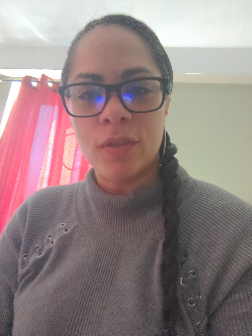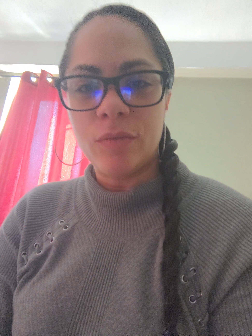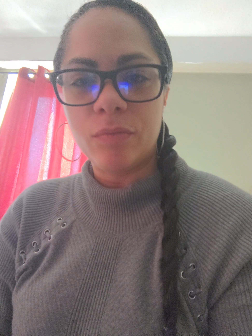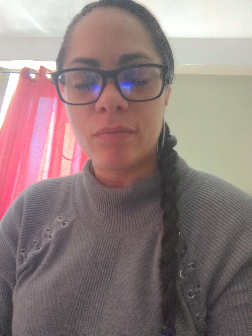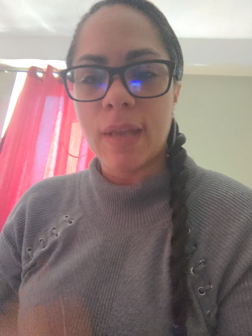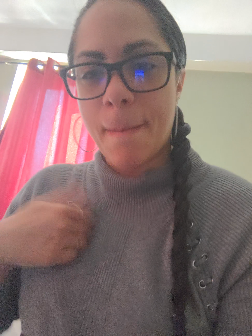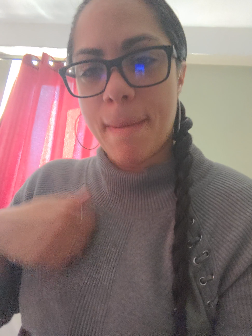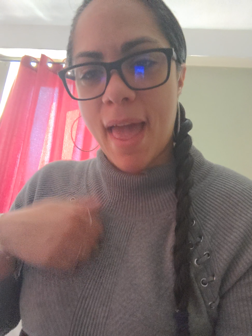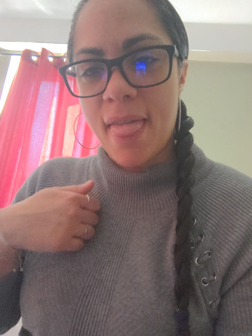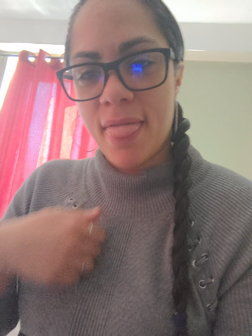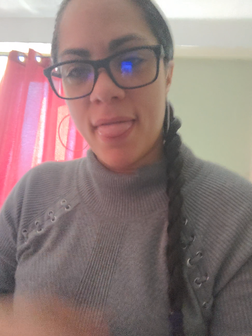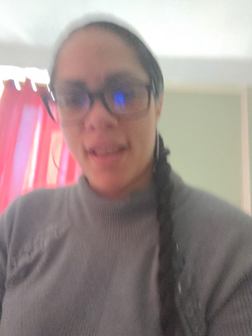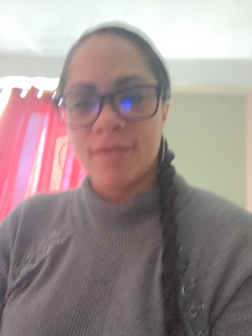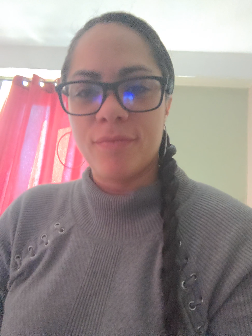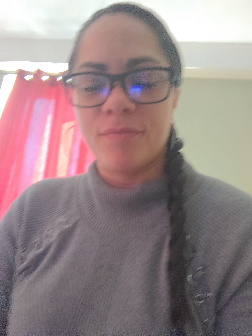bath